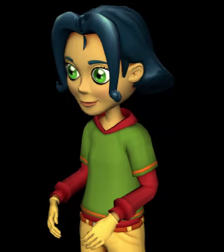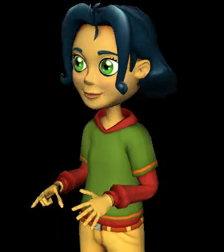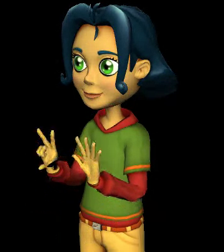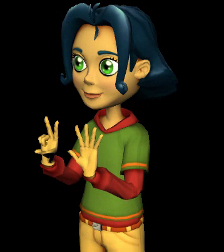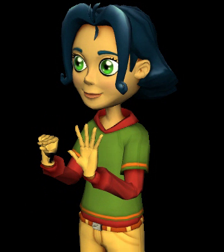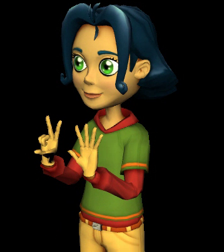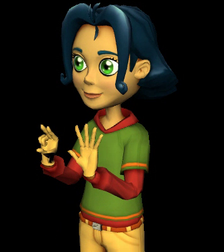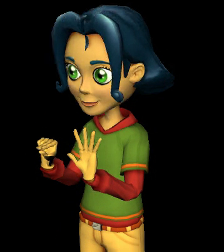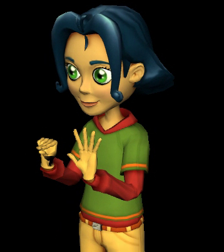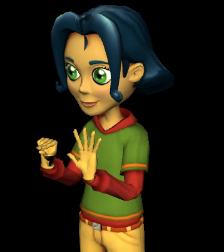80